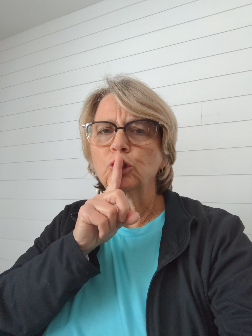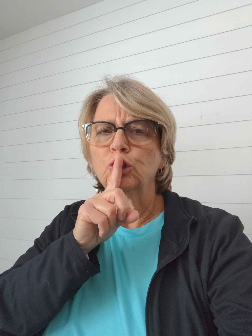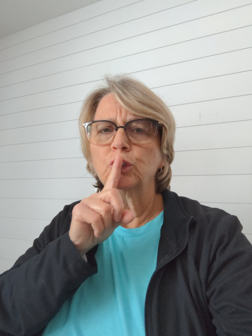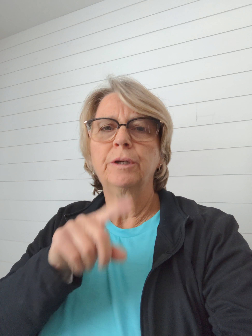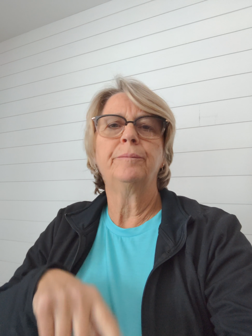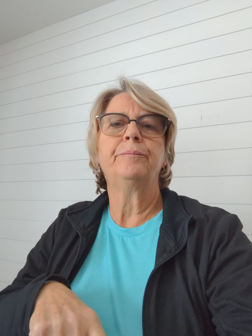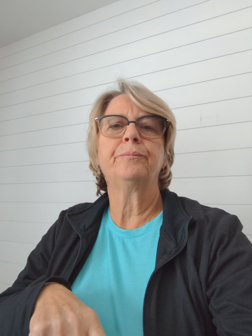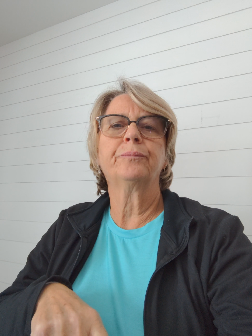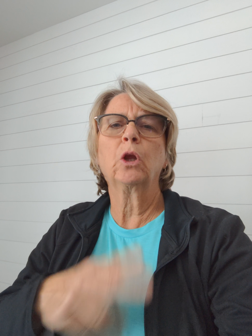shhh